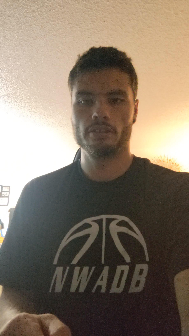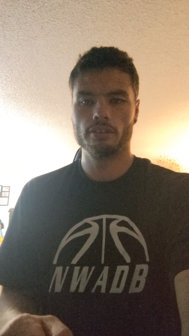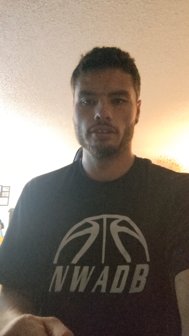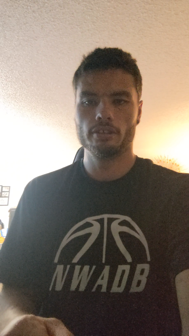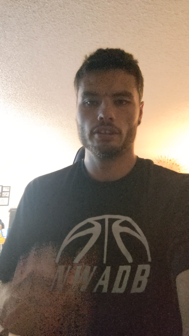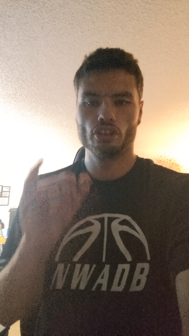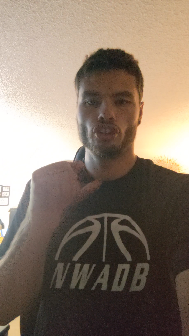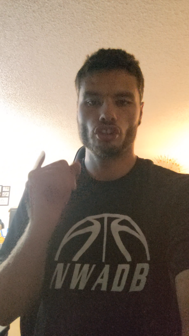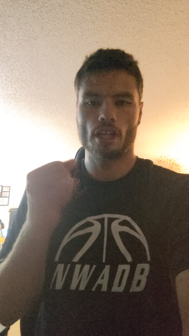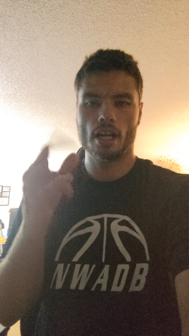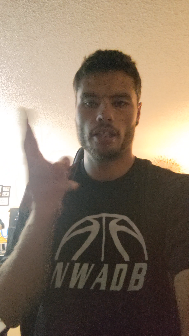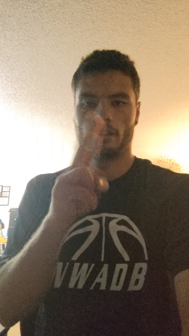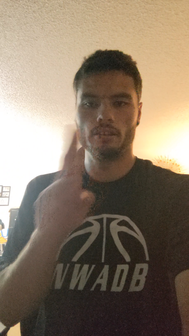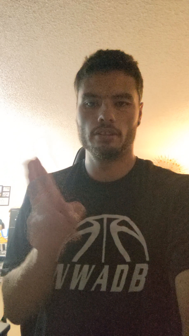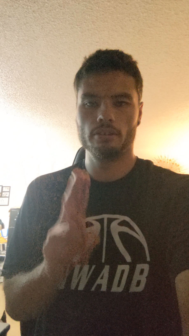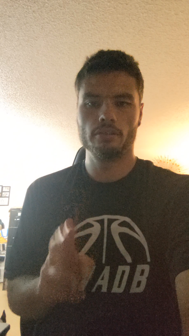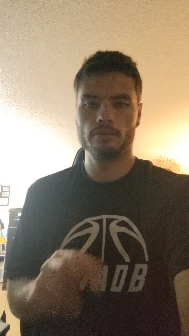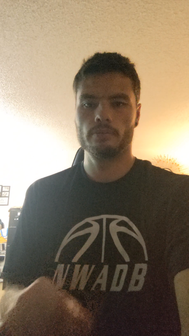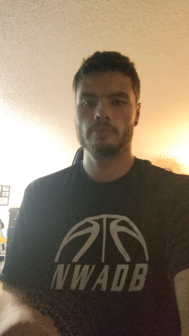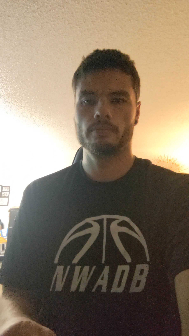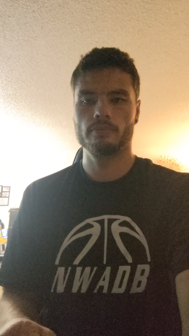jelly